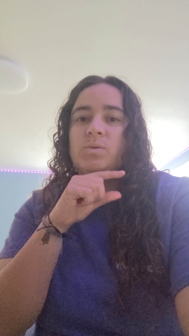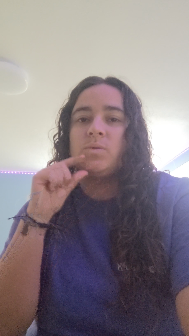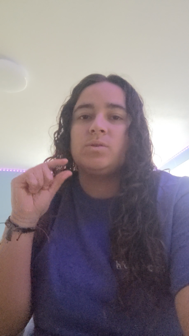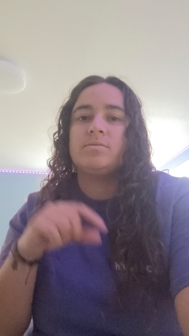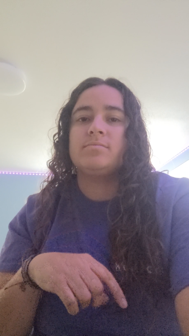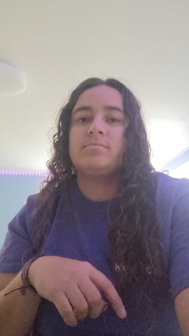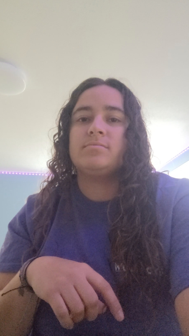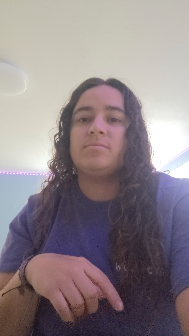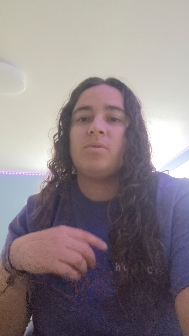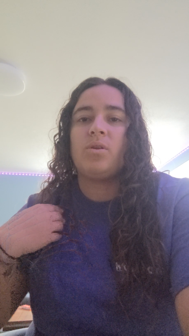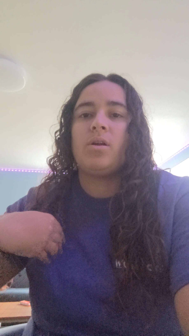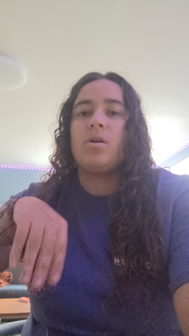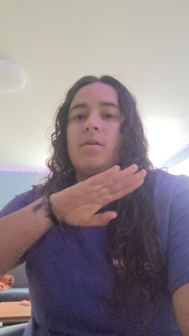scarf